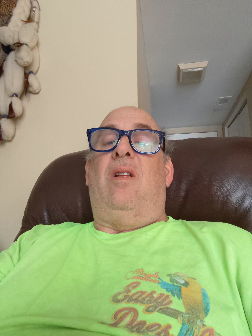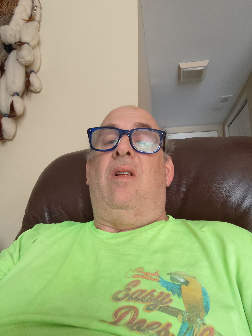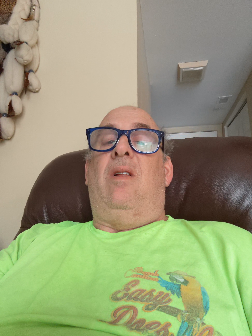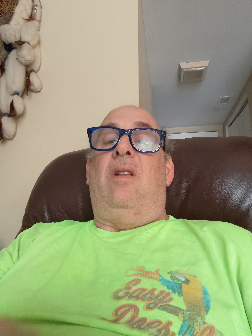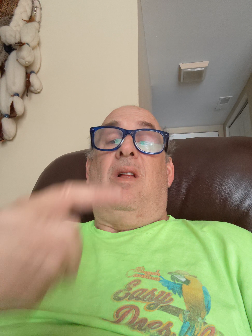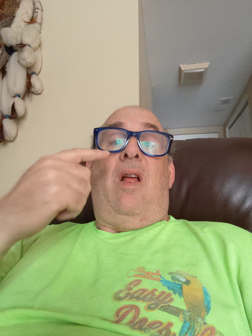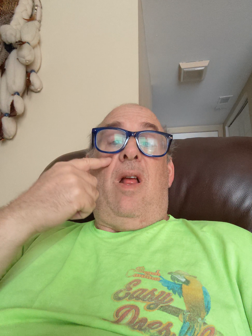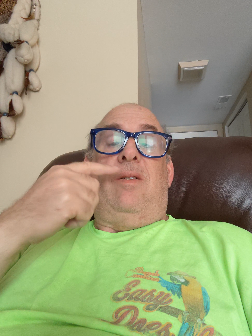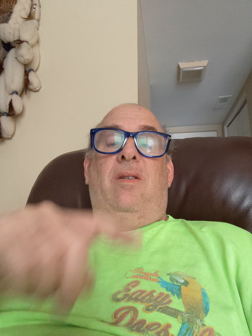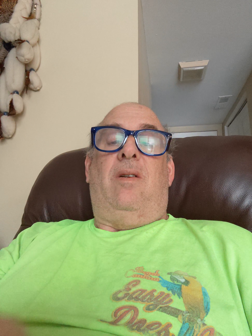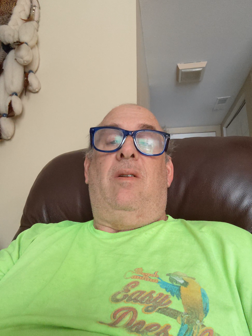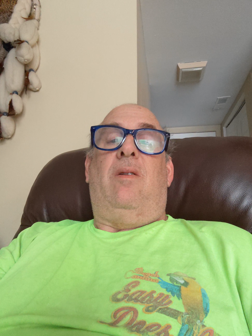eye